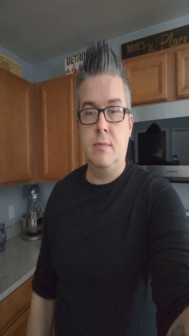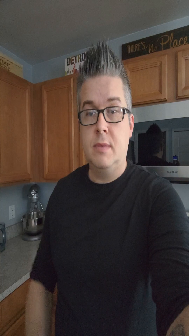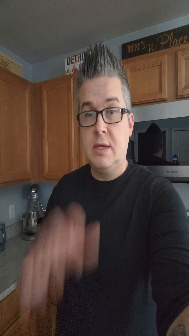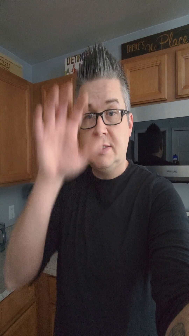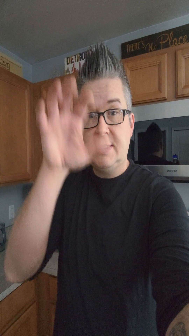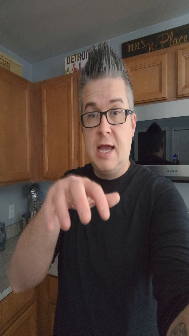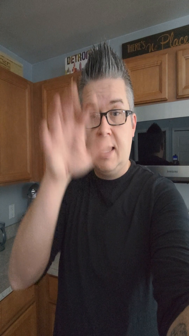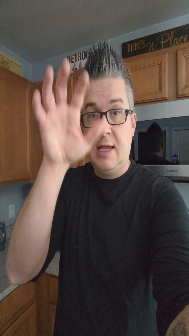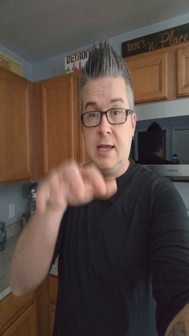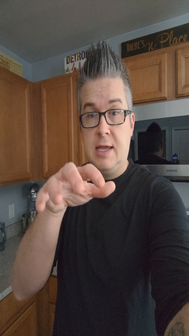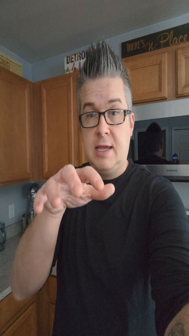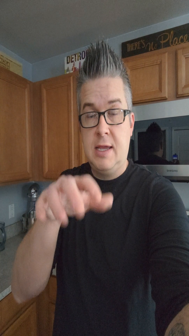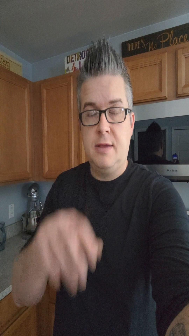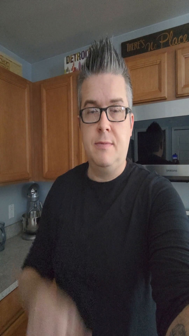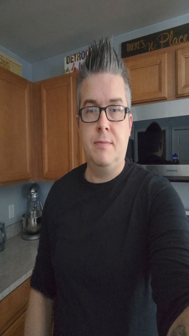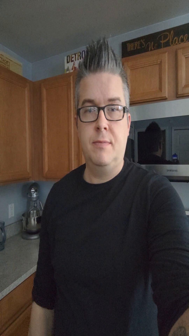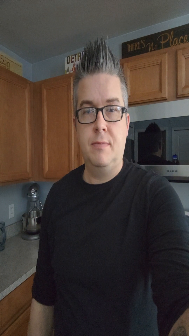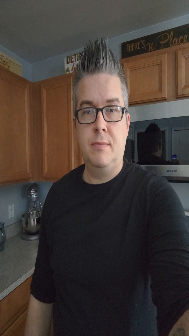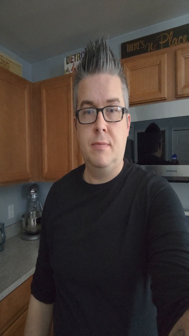alligator